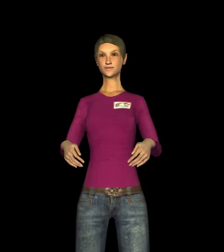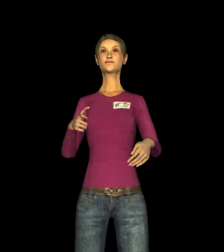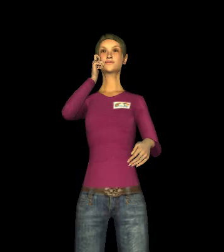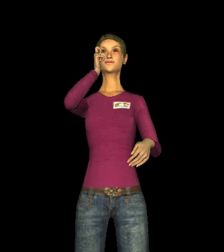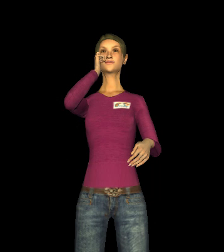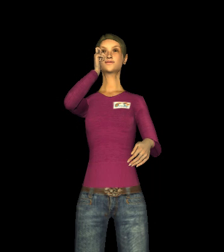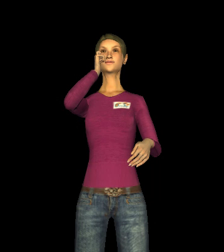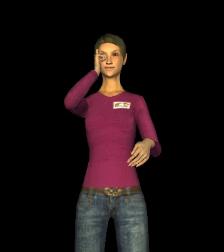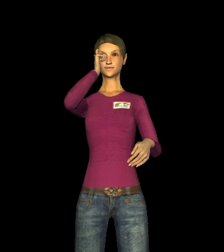بشرة